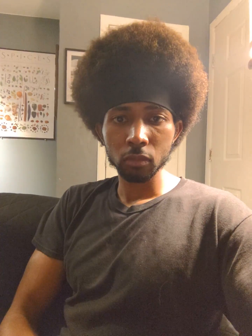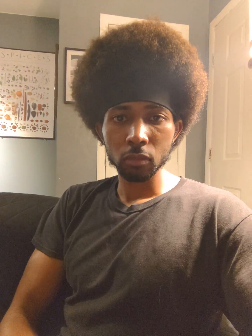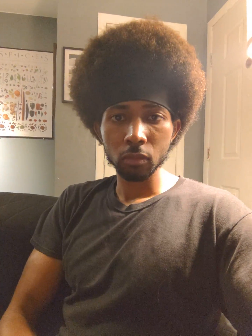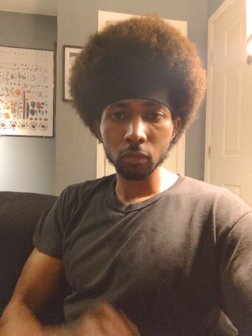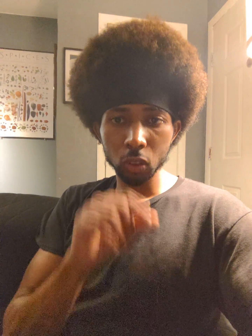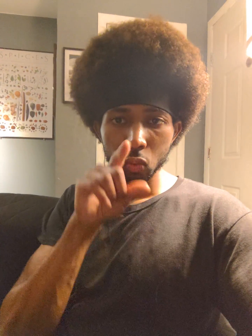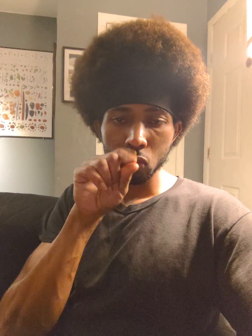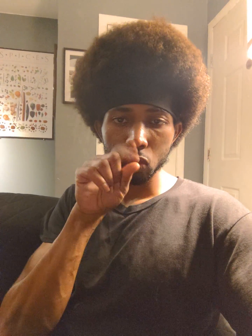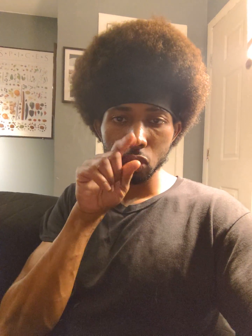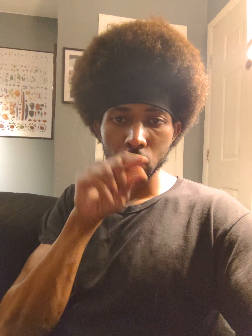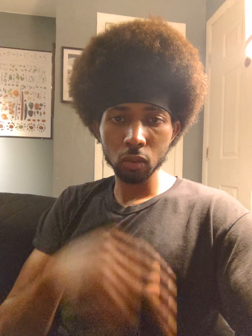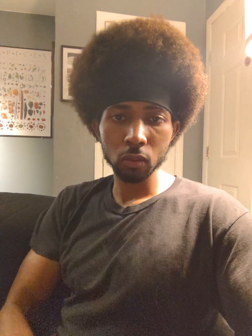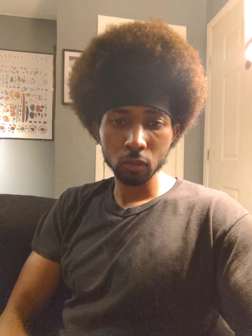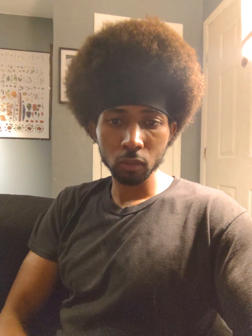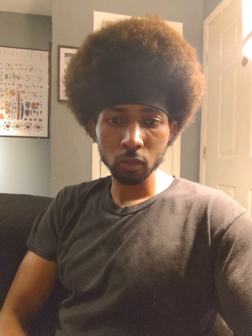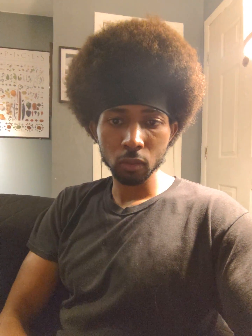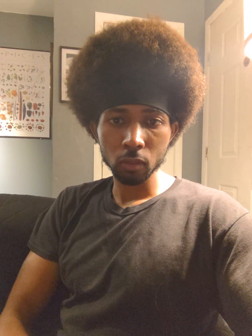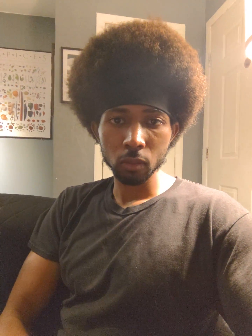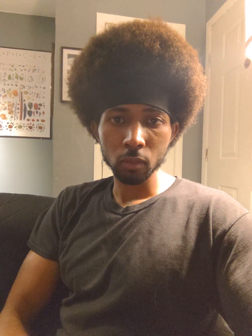chicken